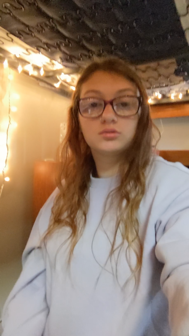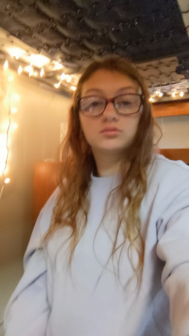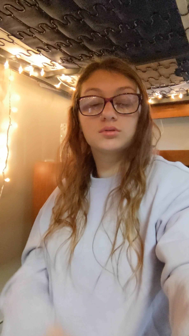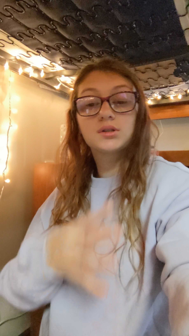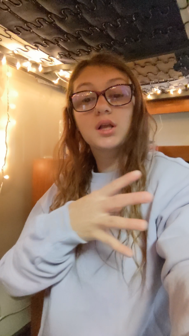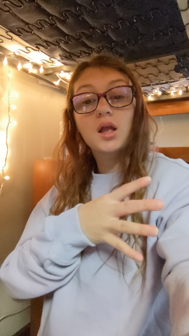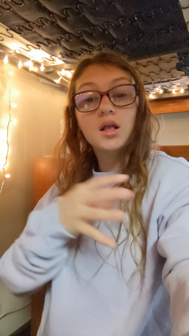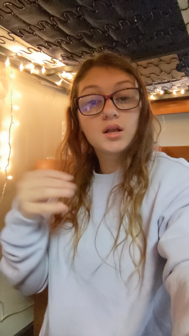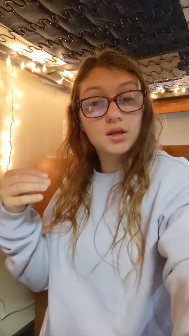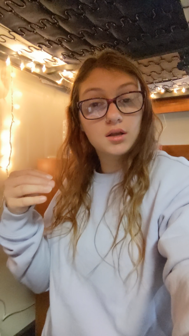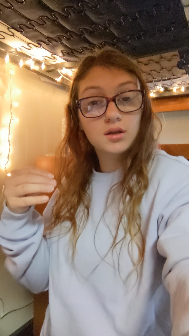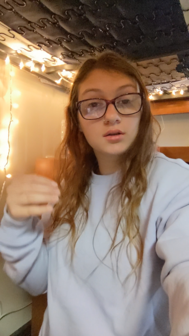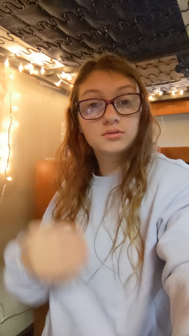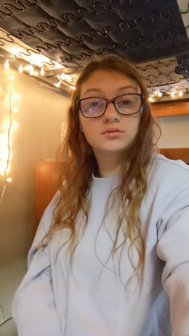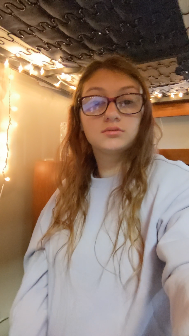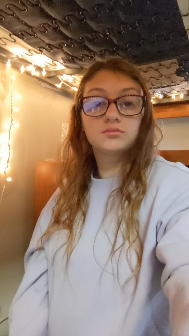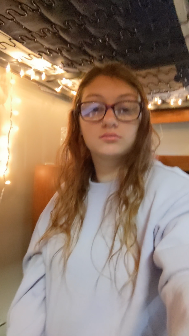and